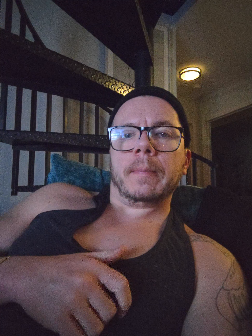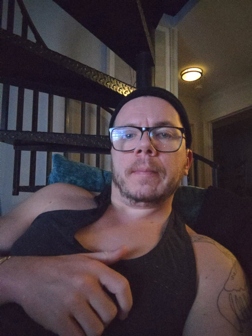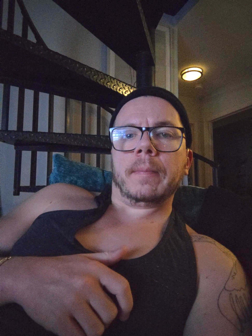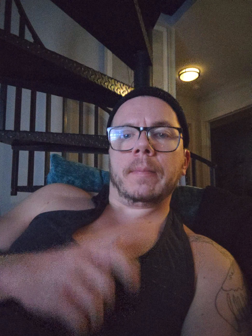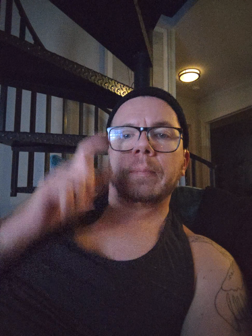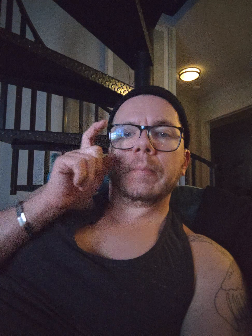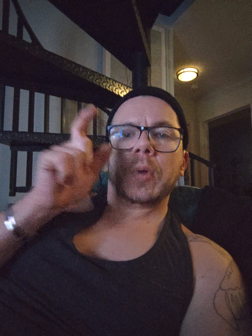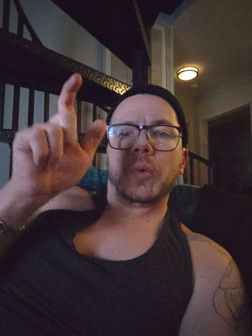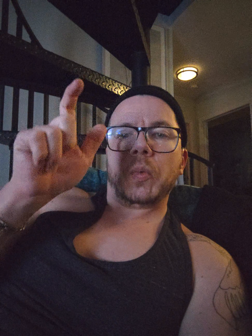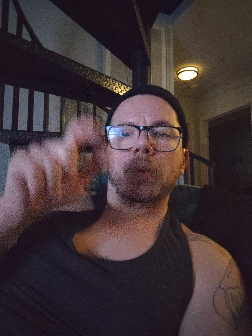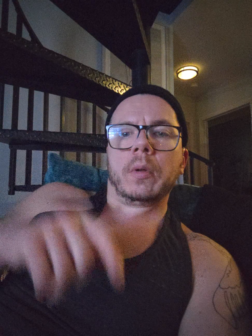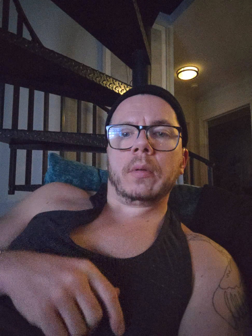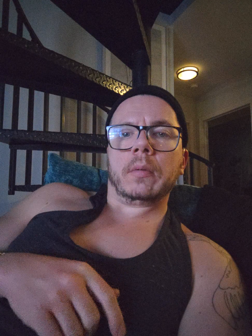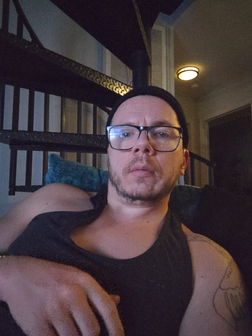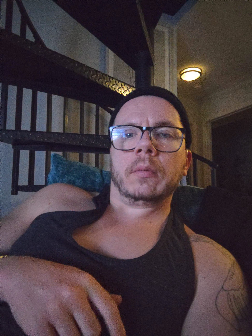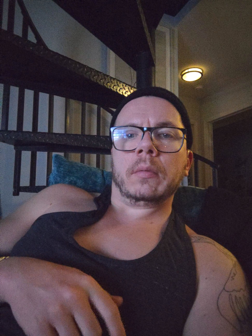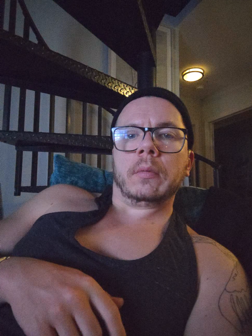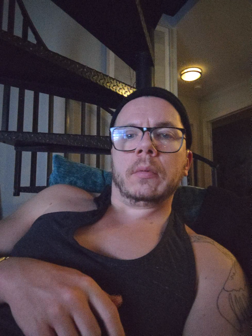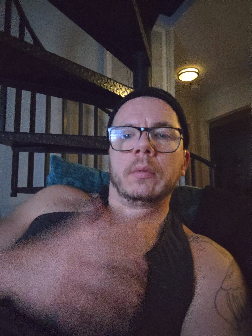moon